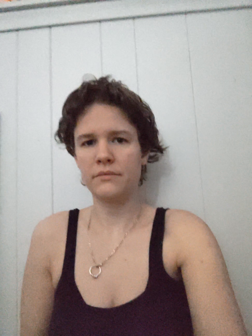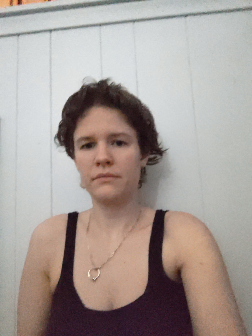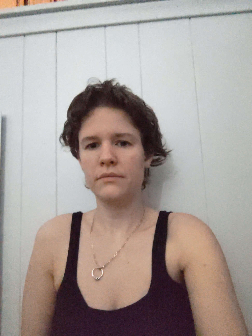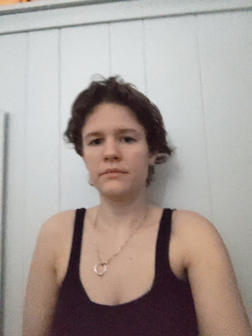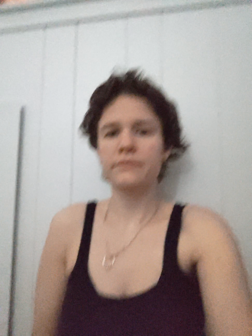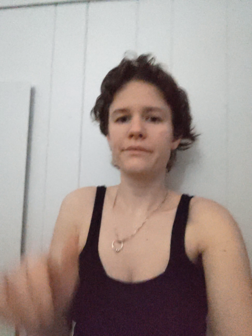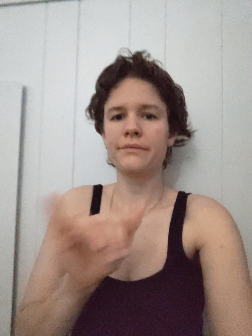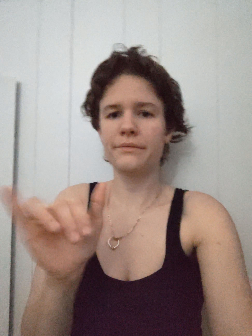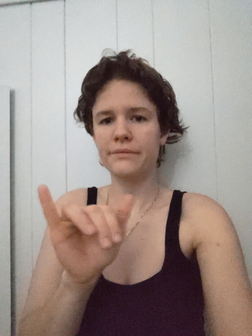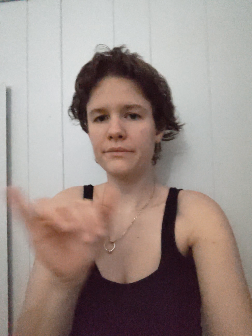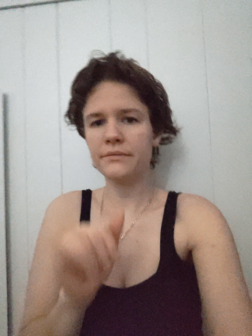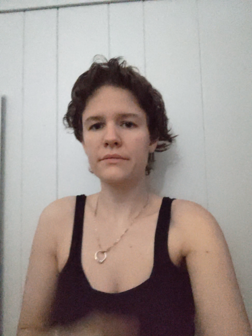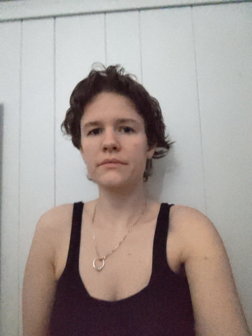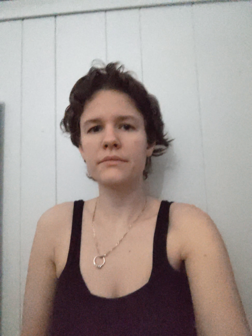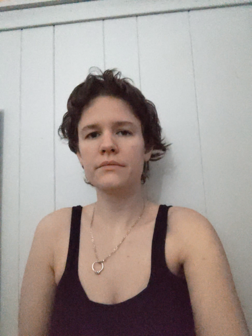same